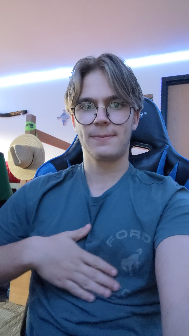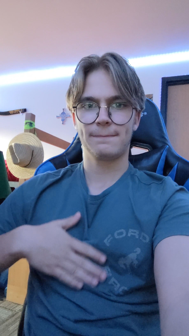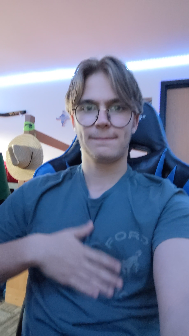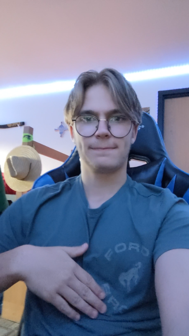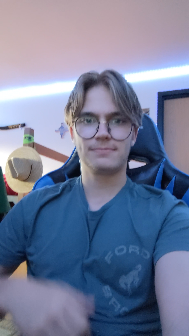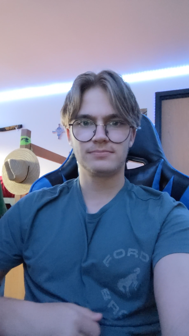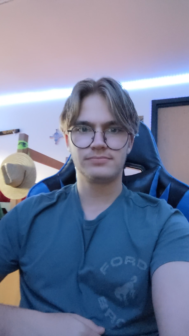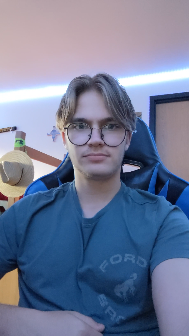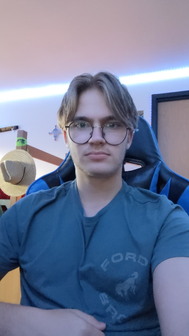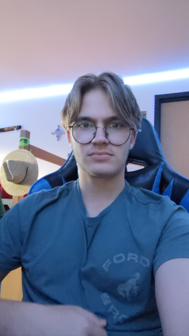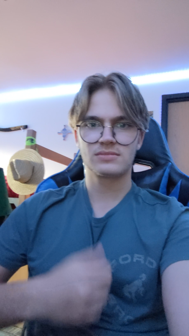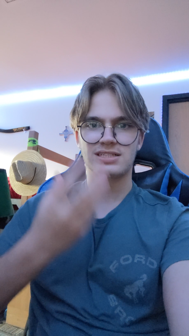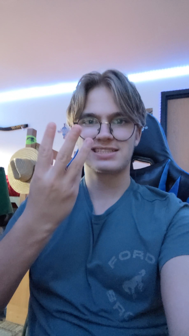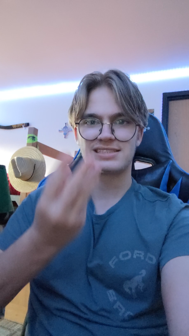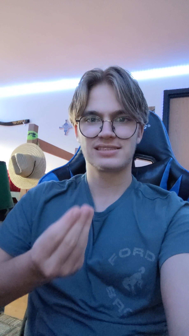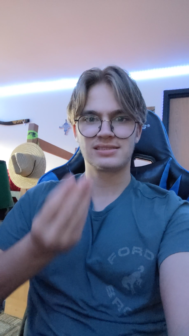gentle